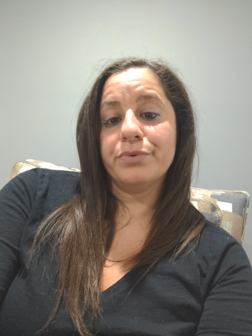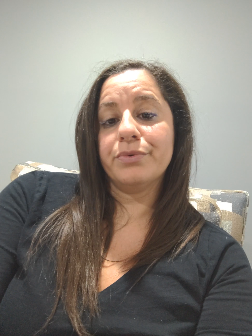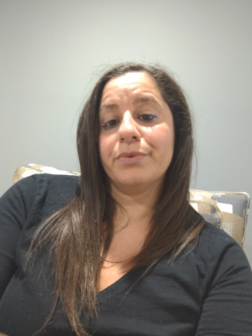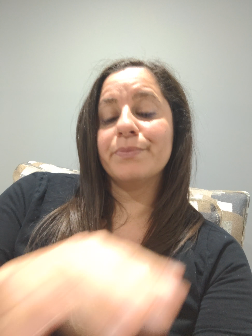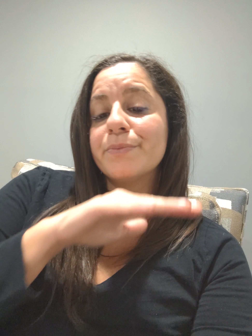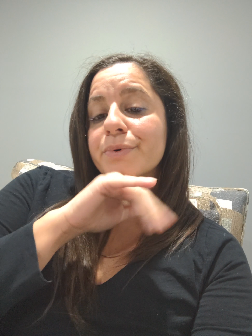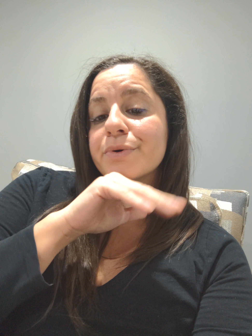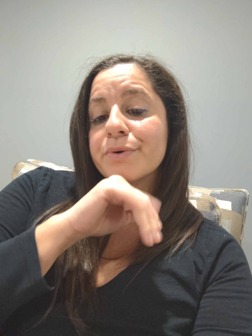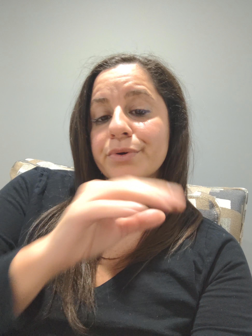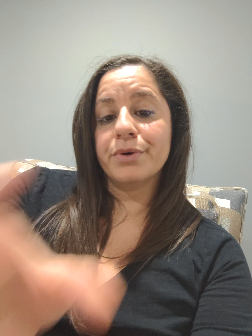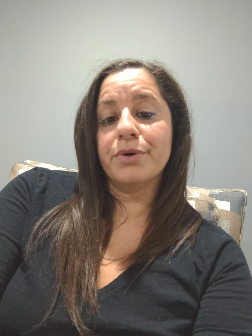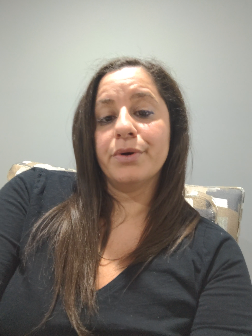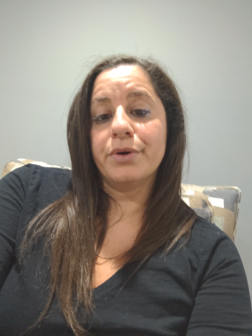pig